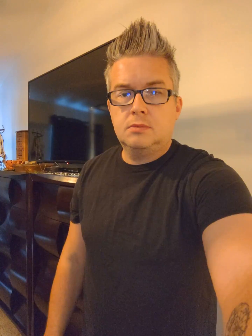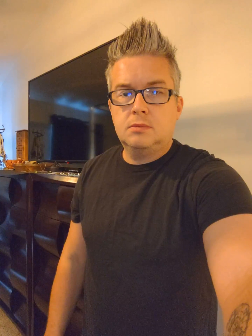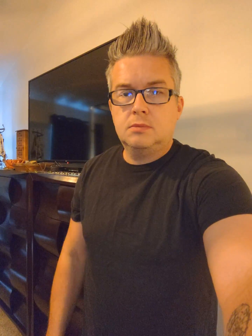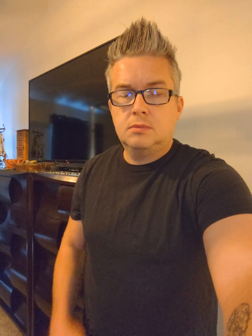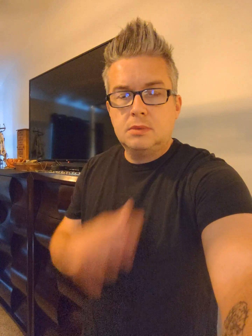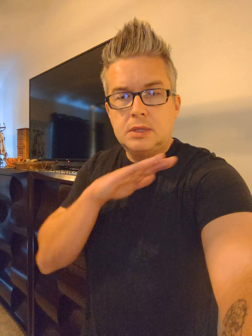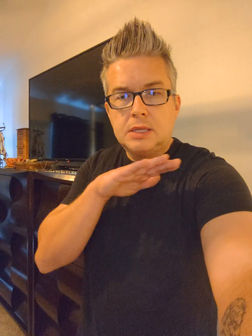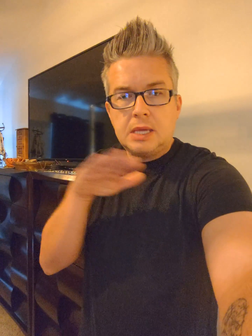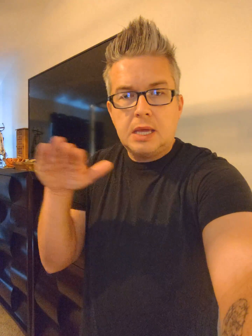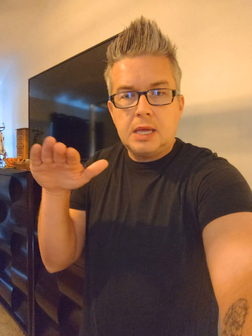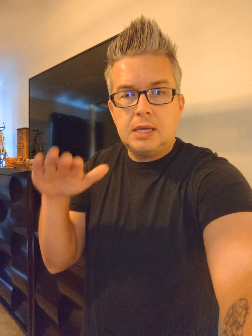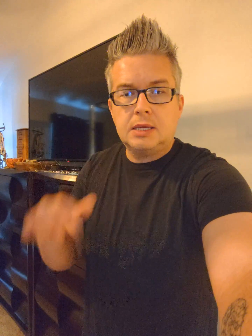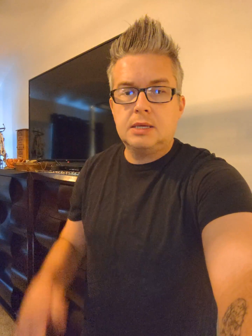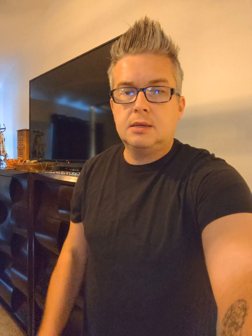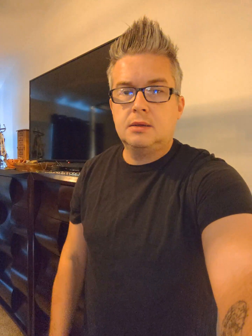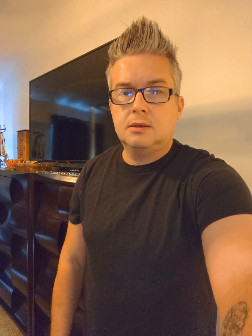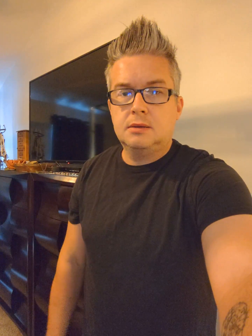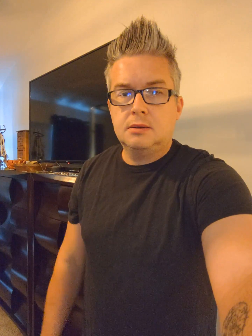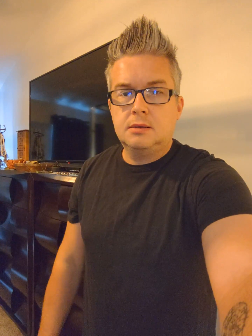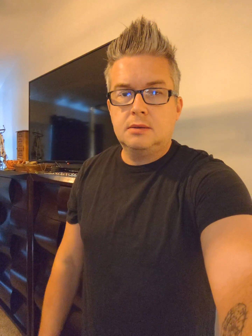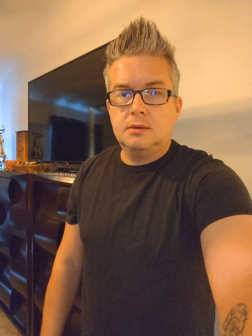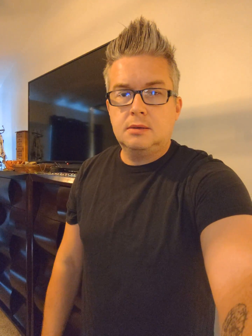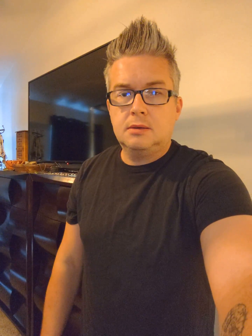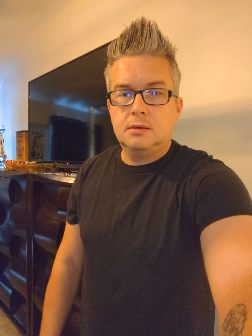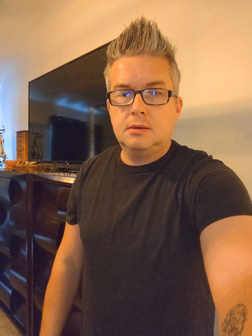nice